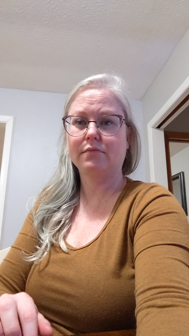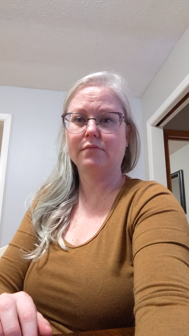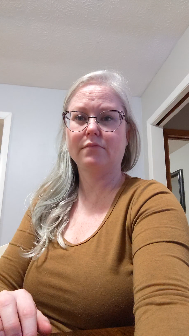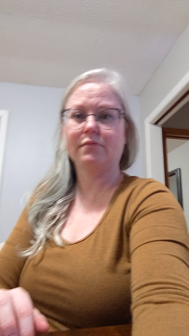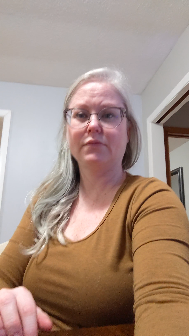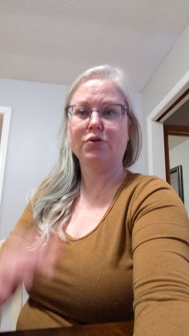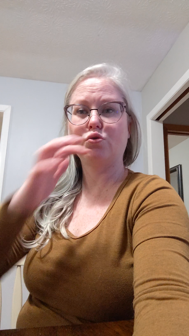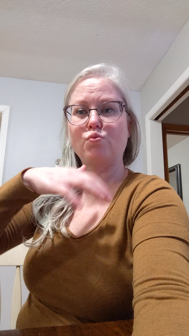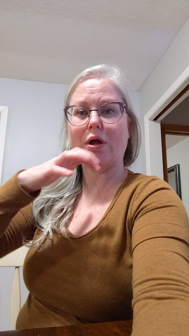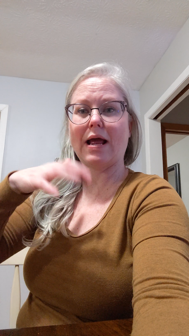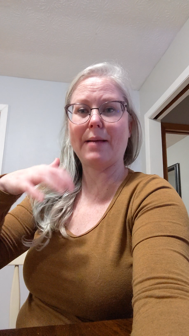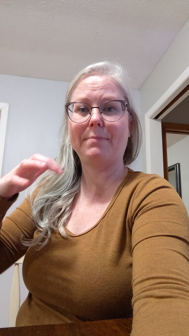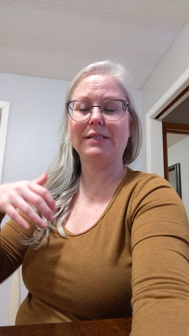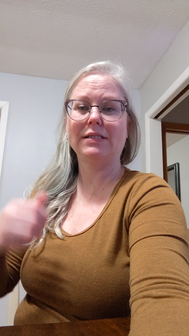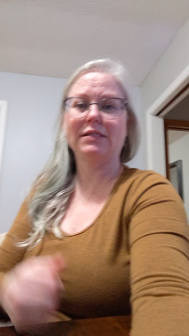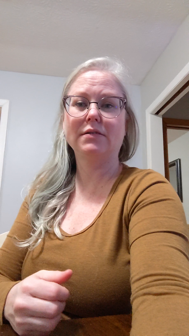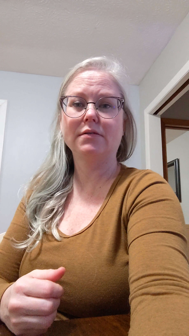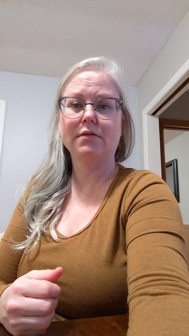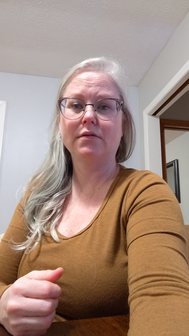grapes